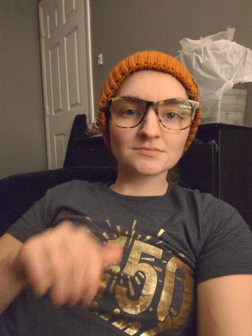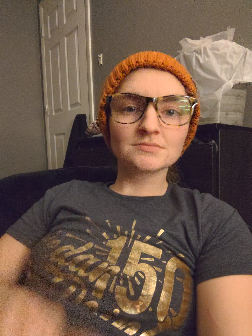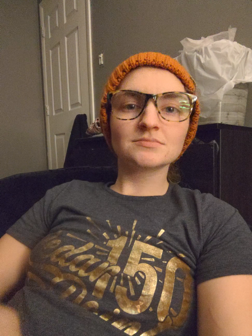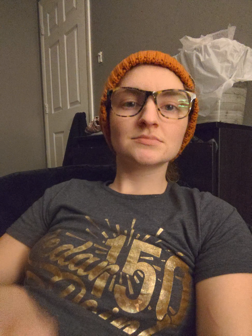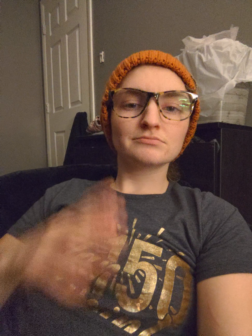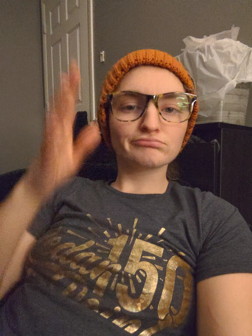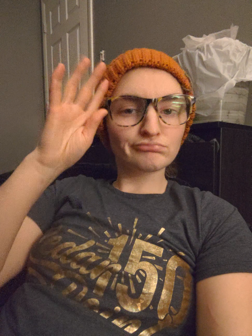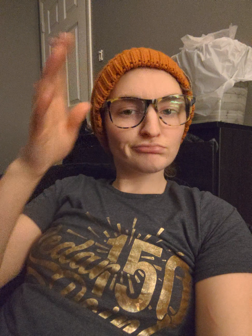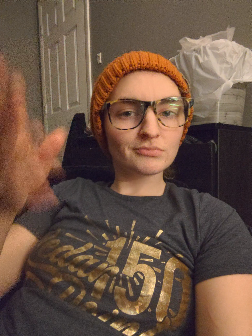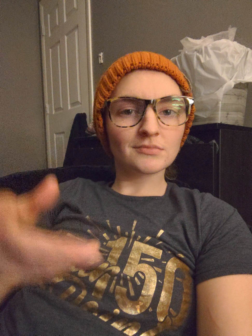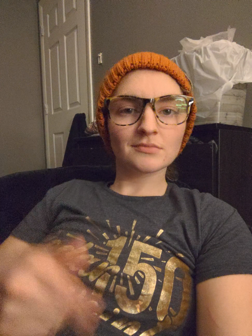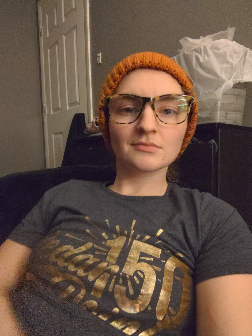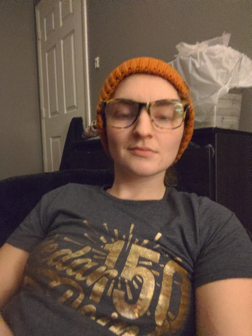pretend